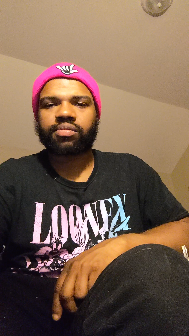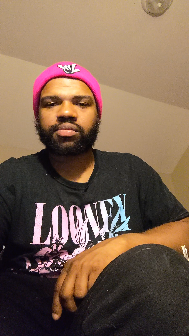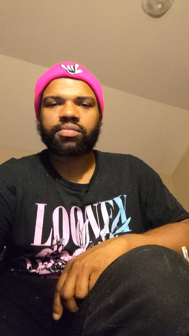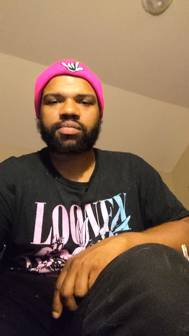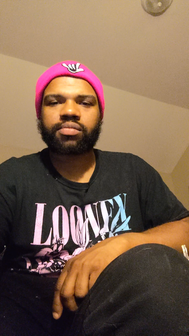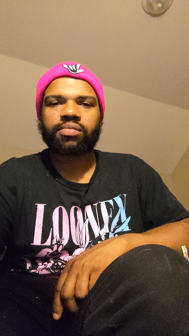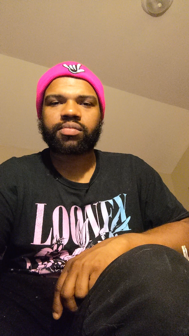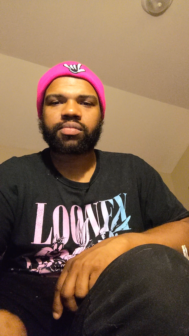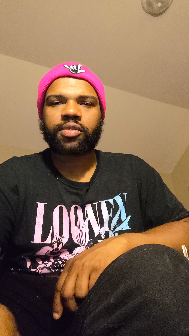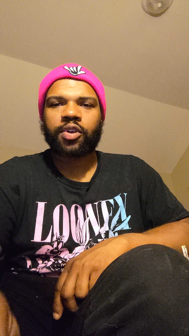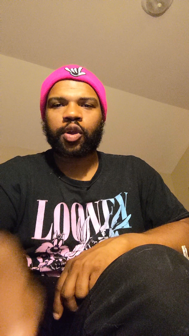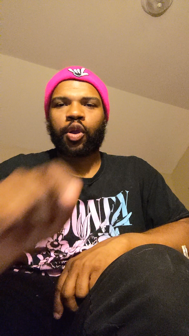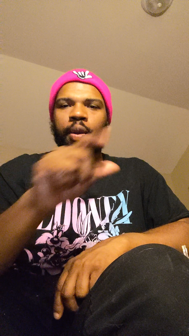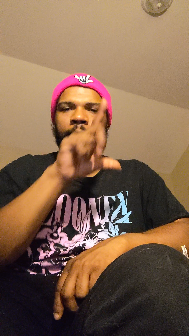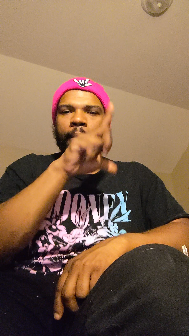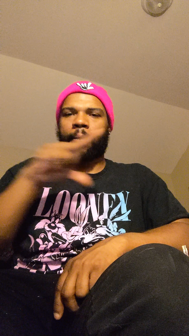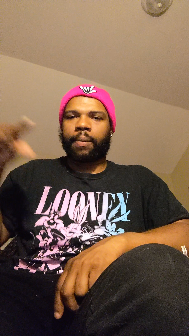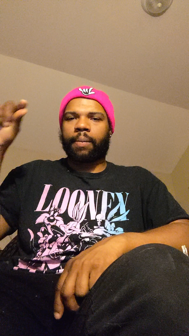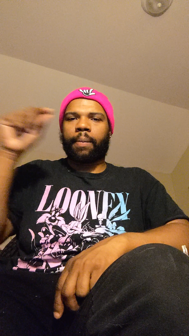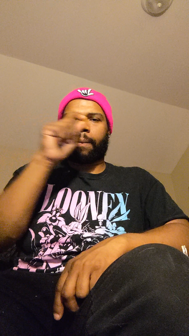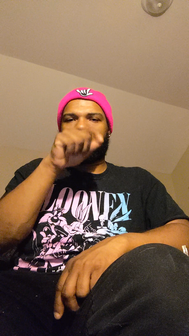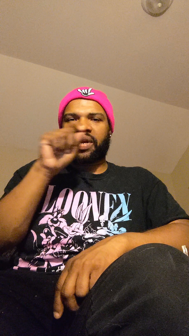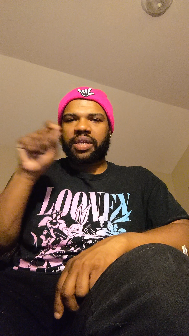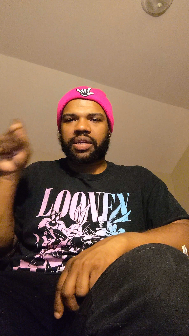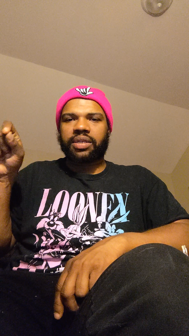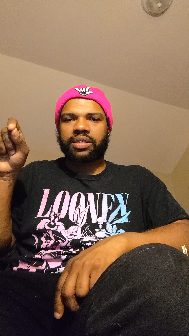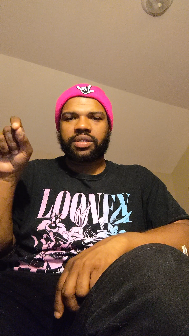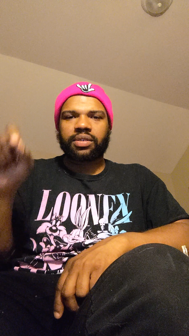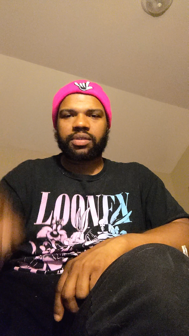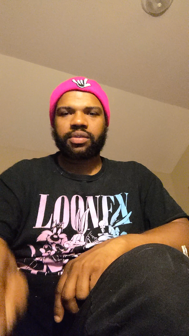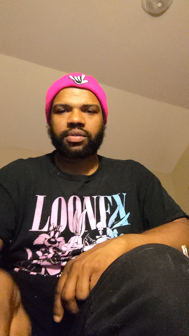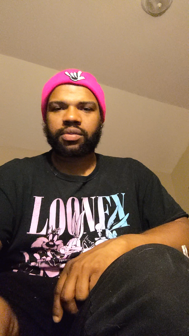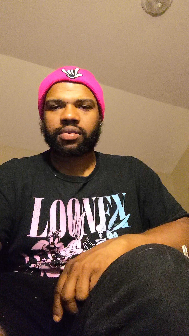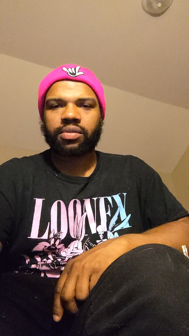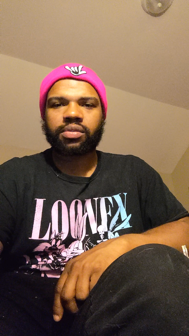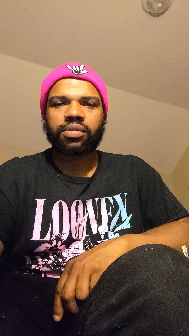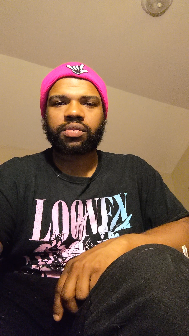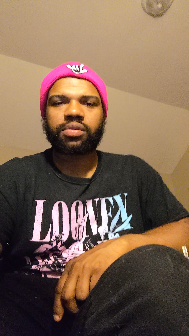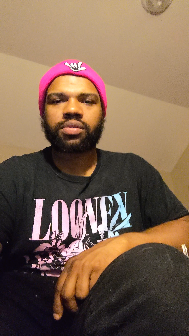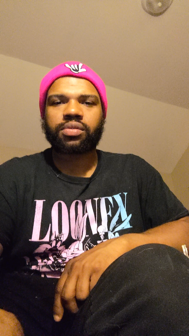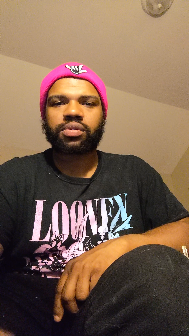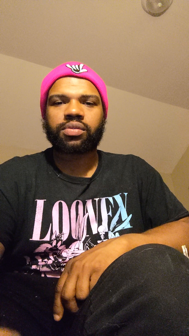peas